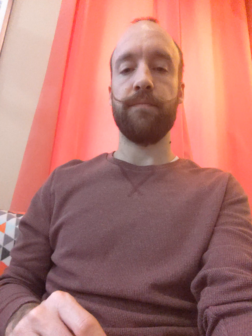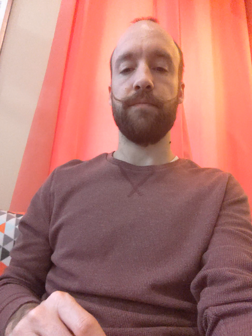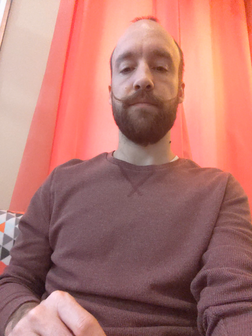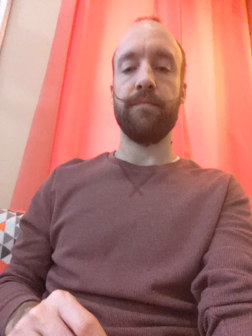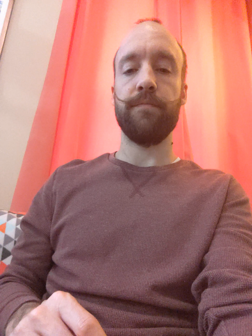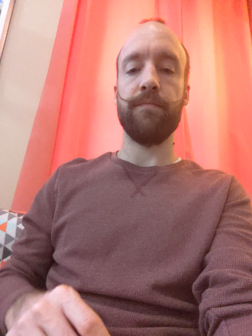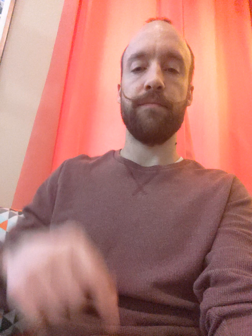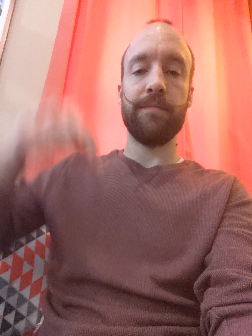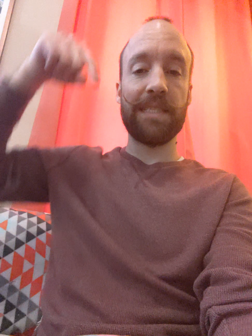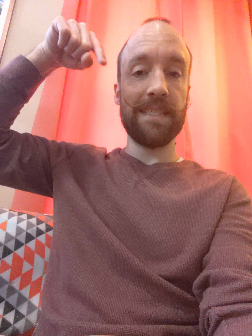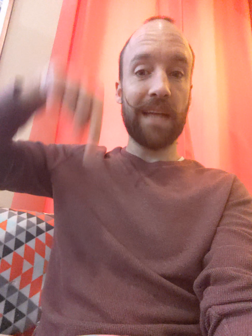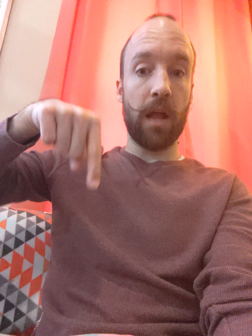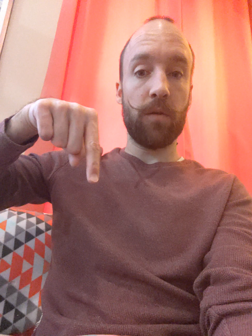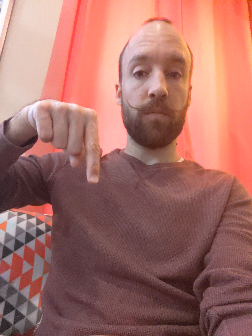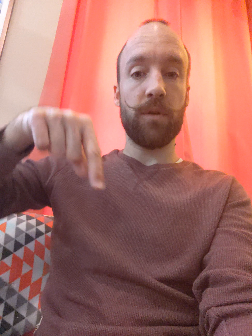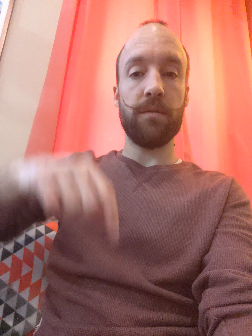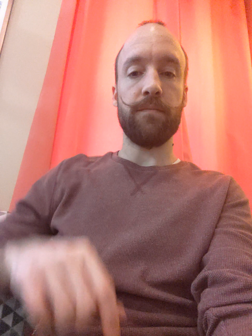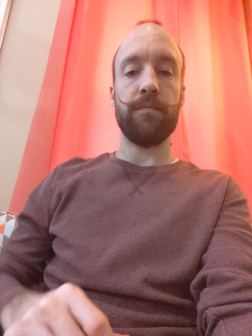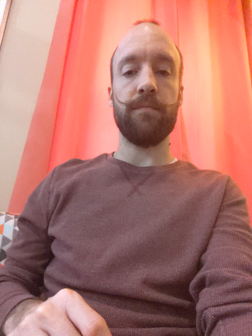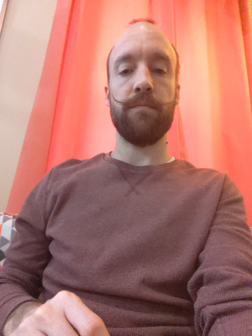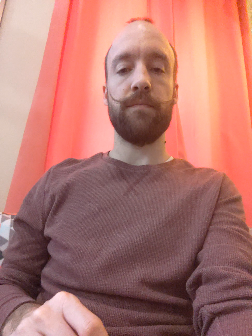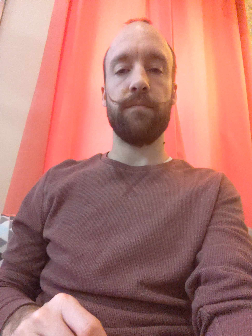down